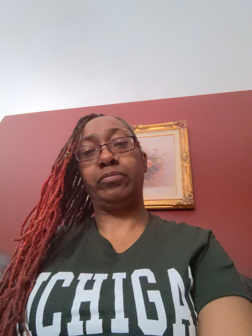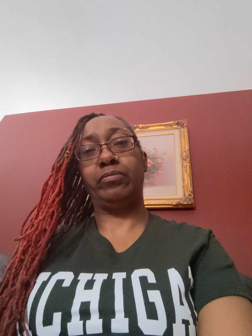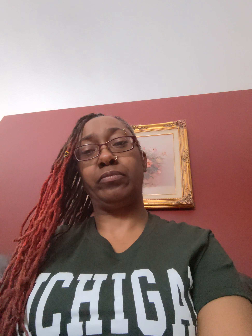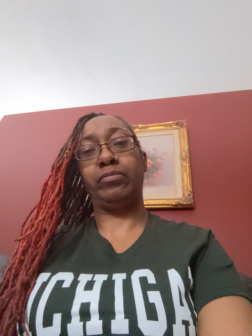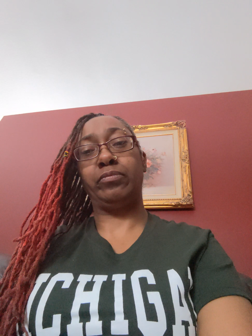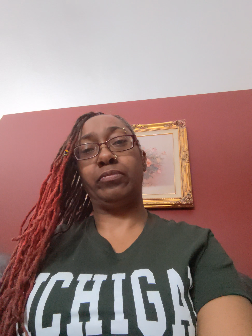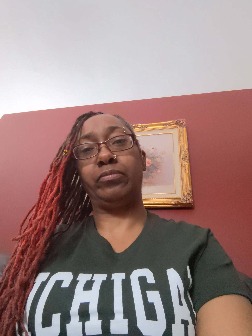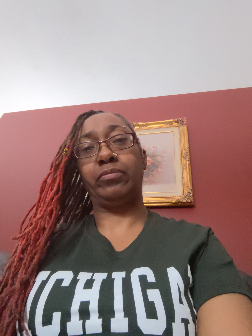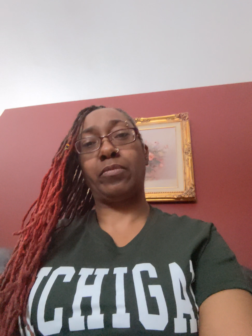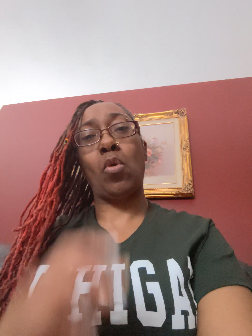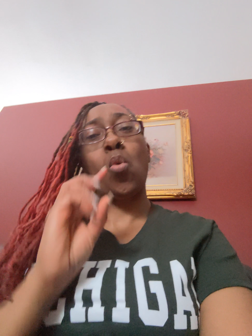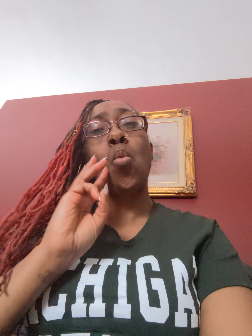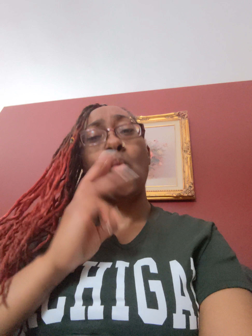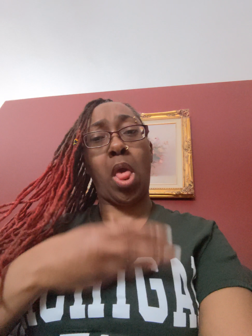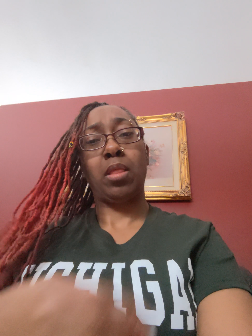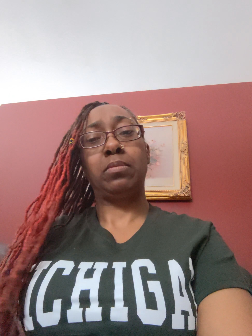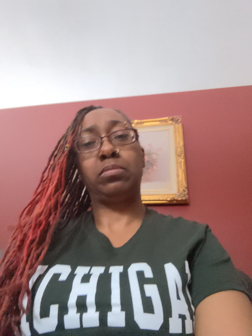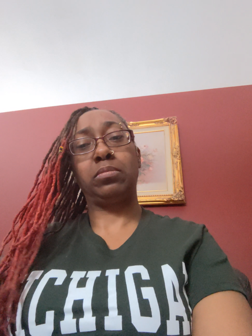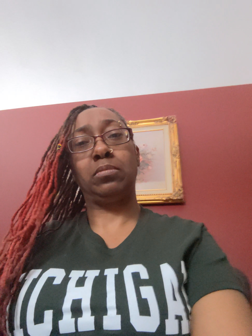will